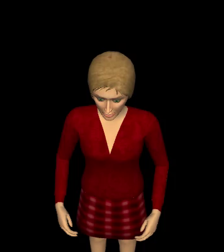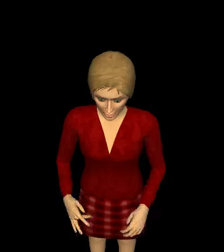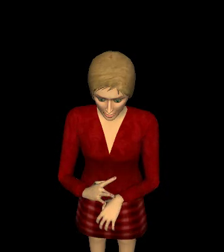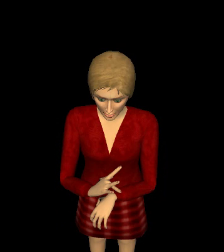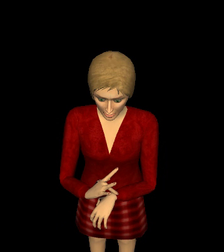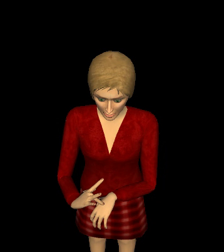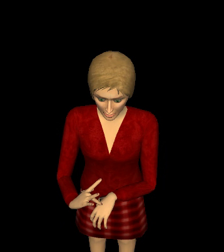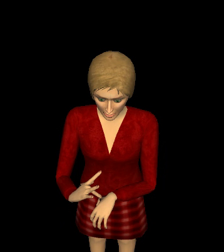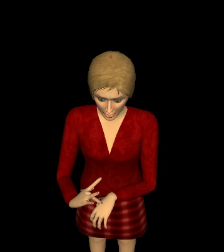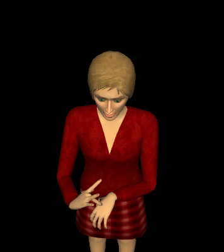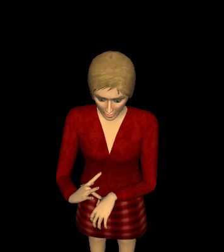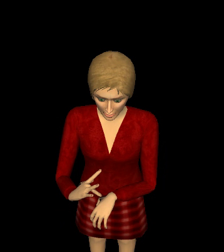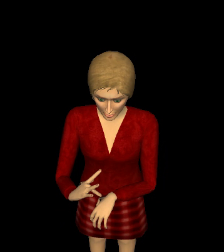يلمس